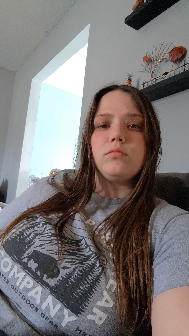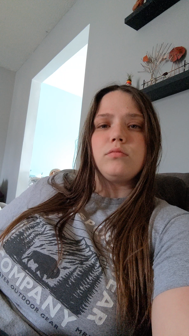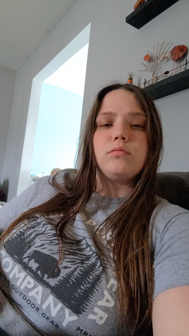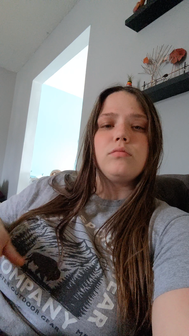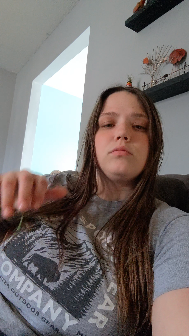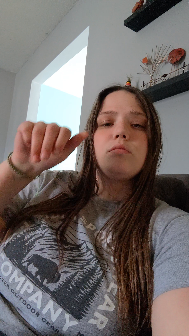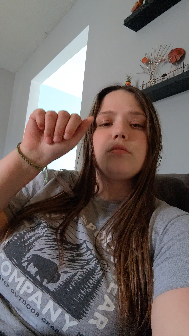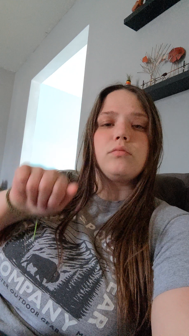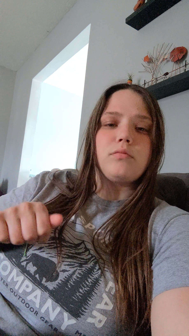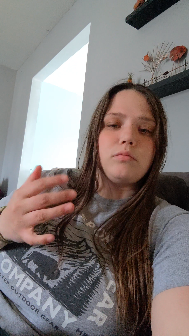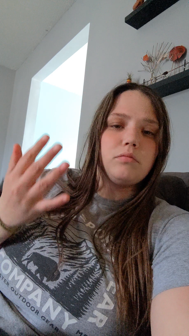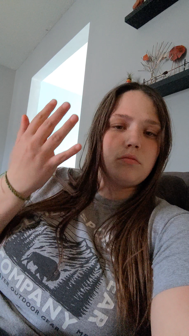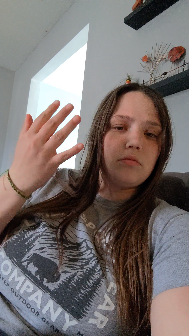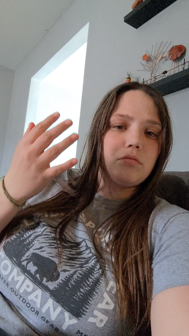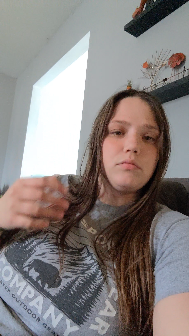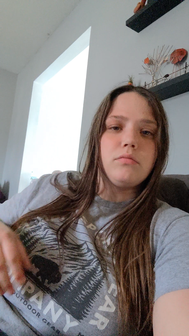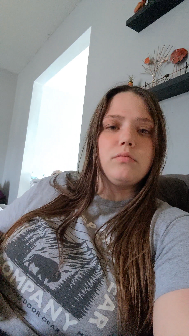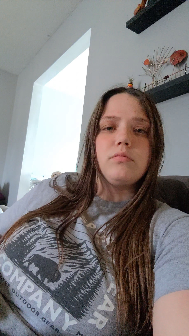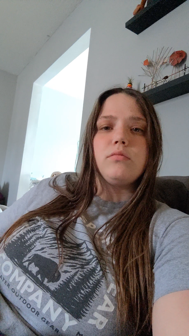gloves